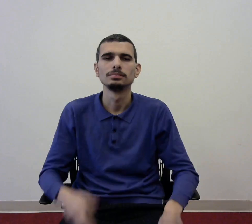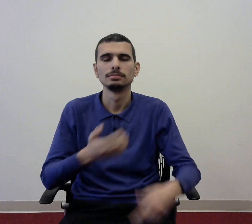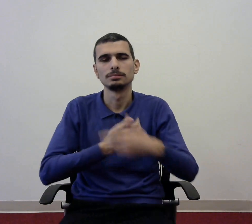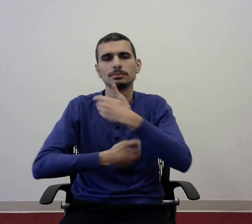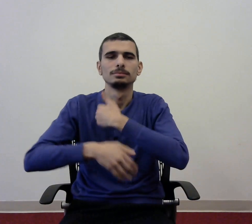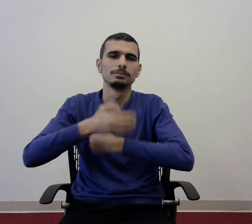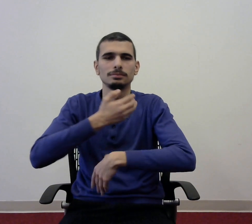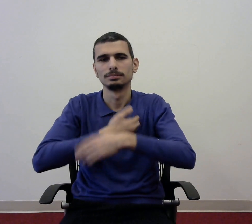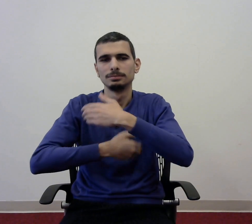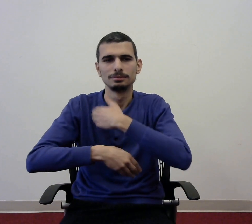əlil